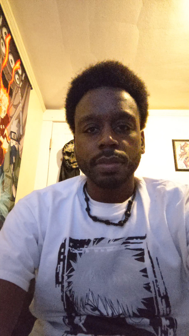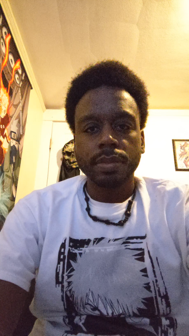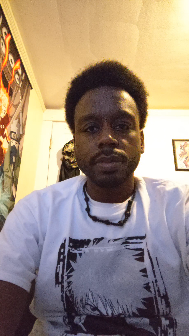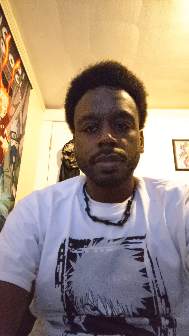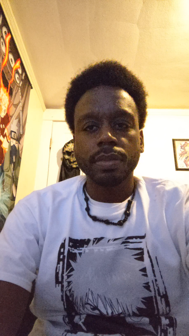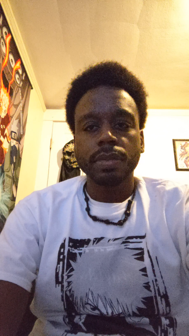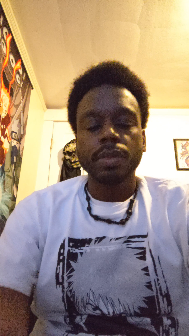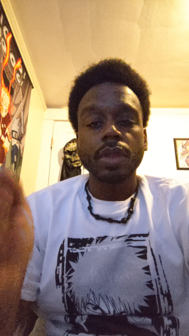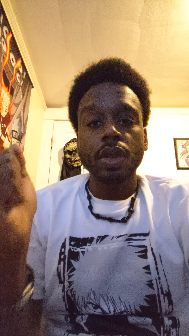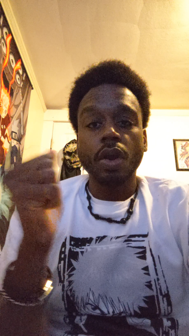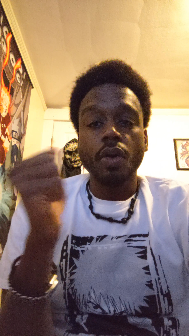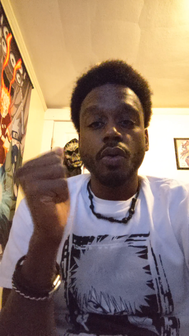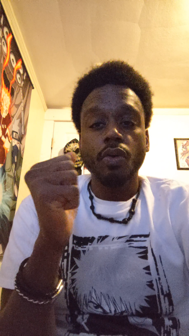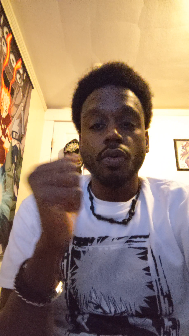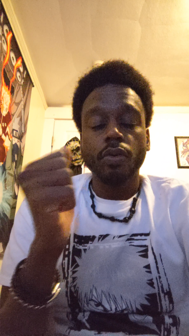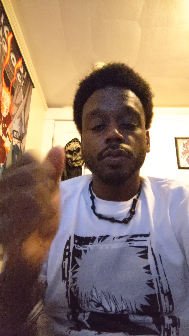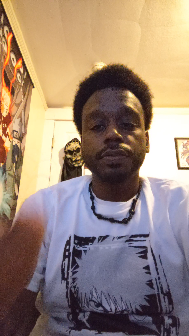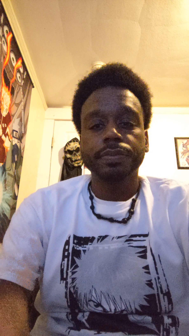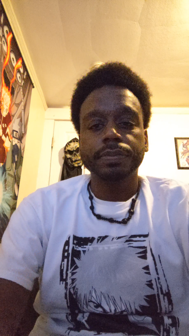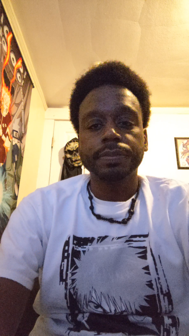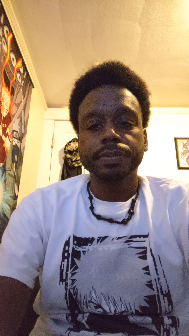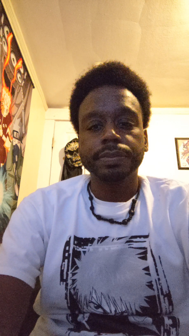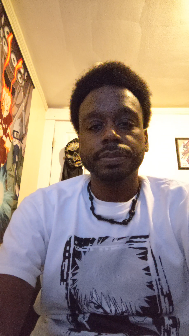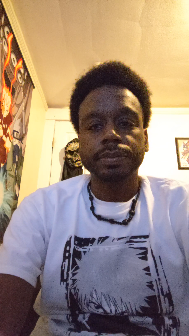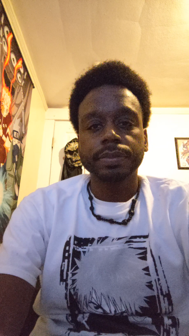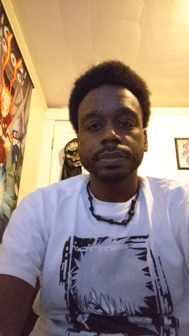cold